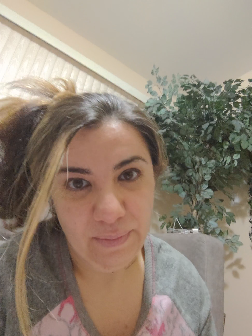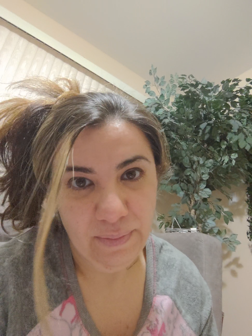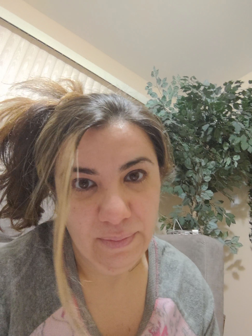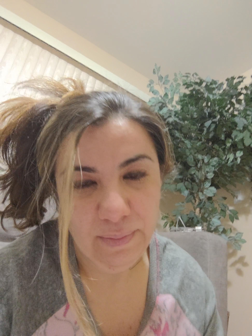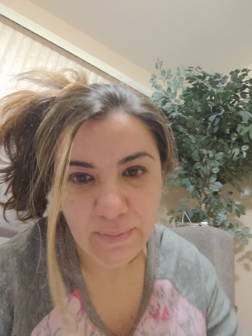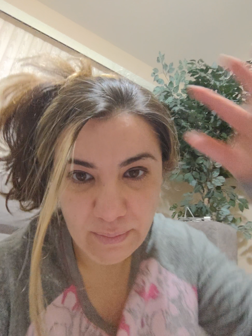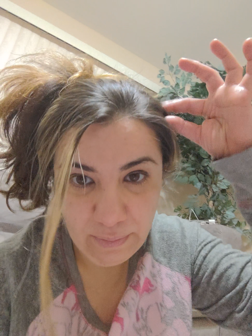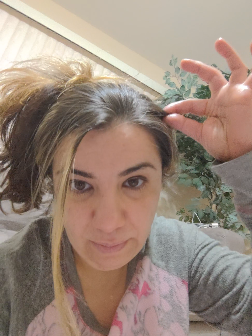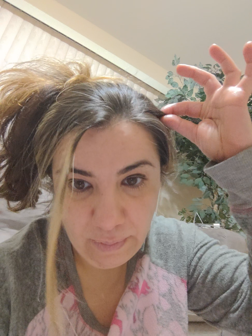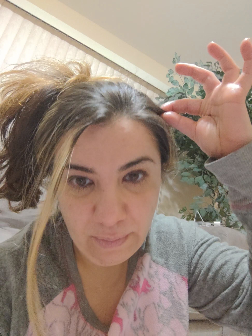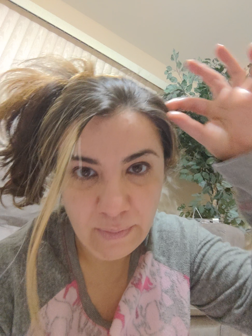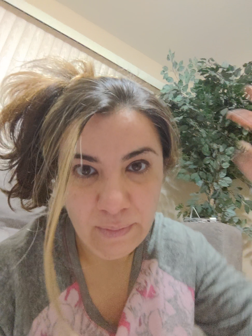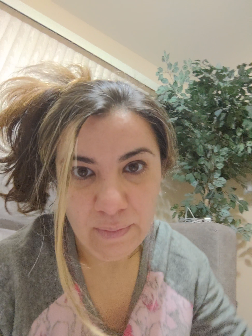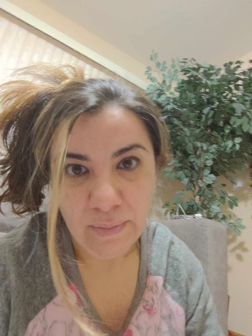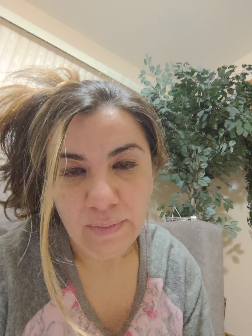hair